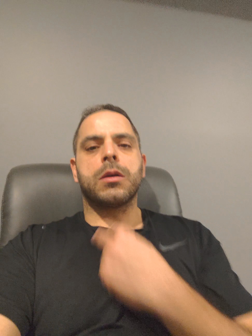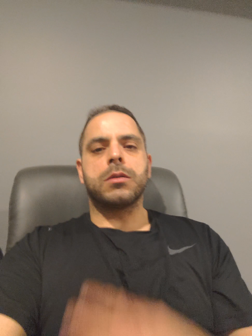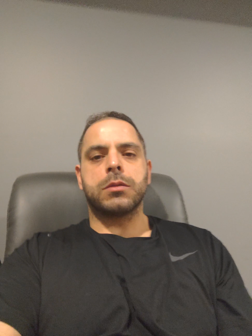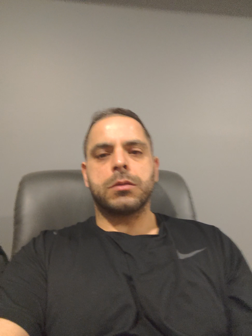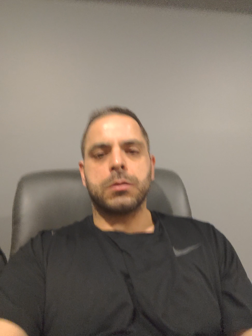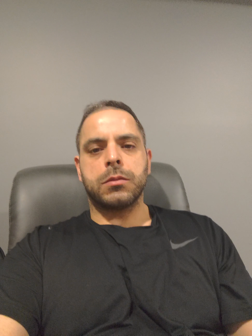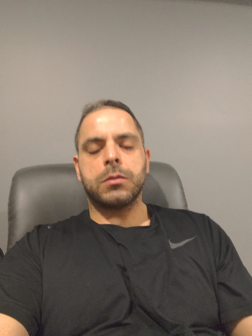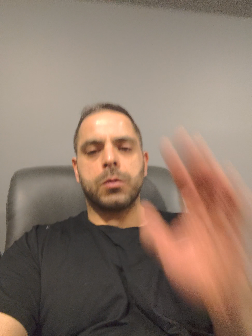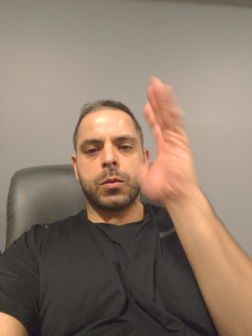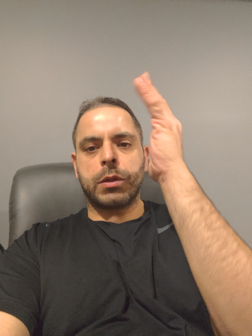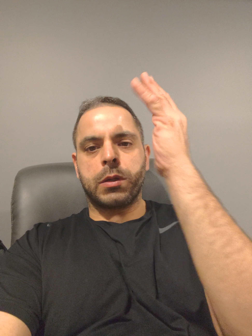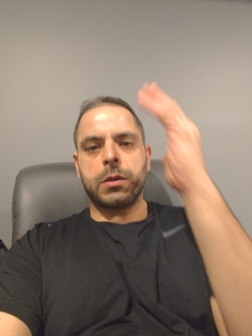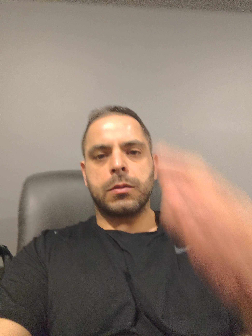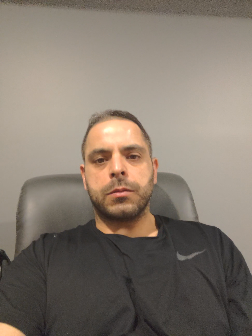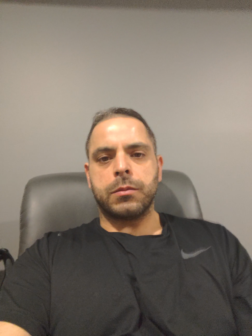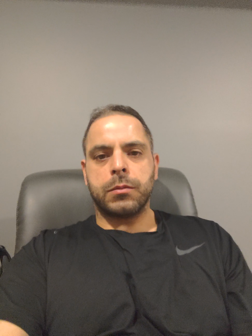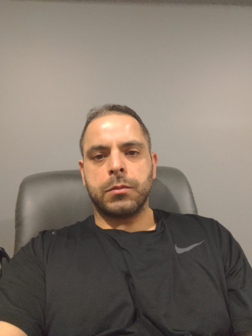tree